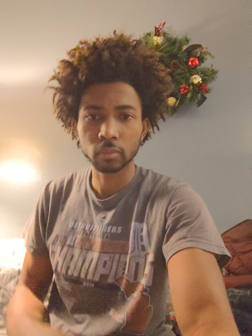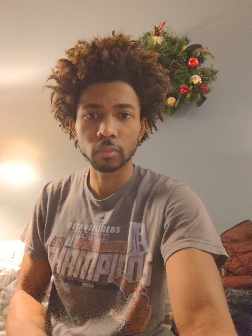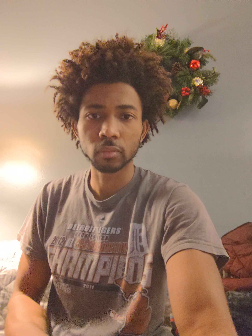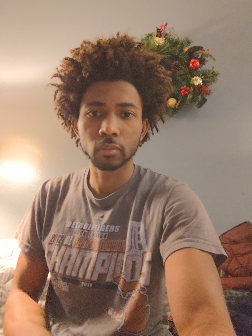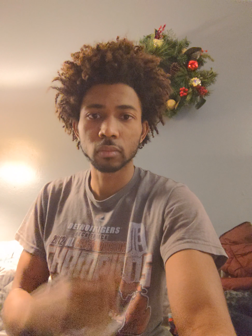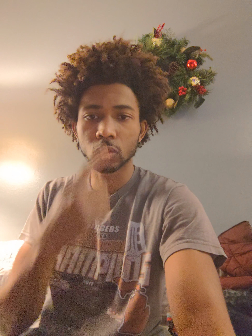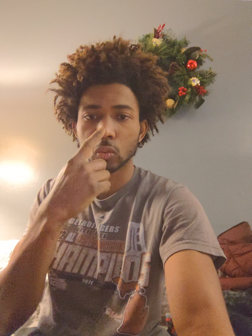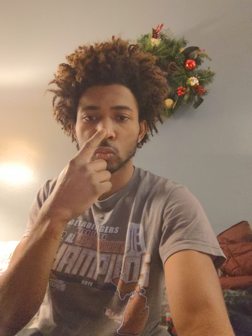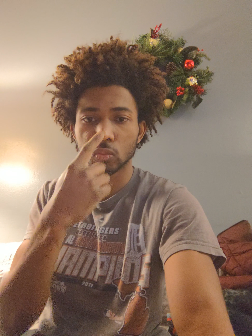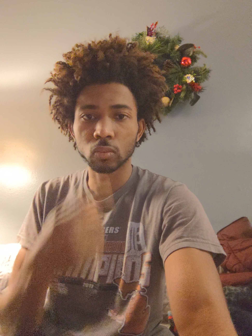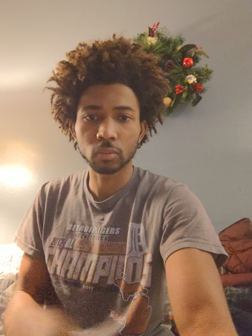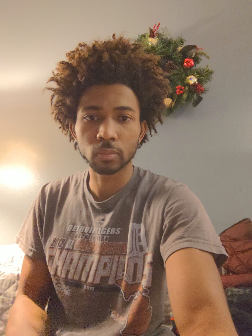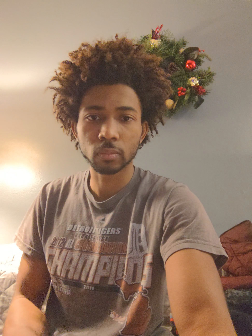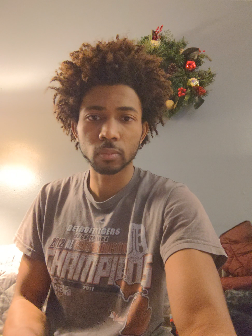nose